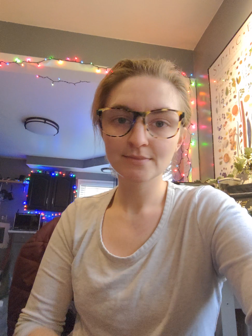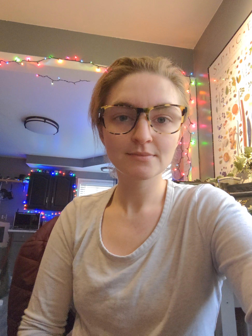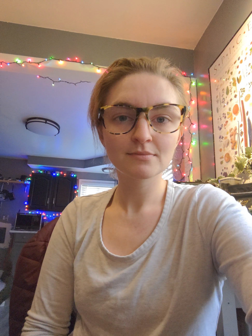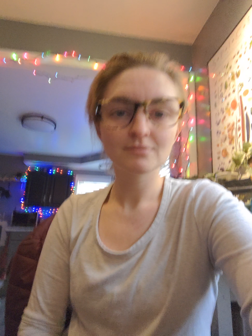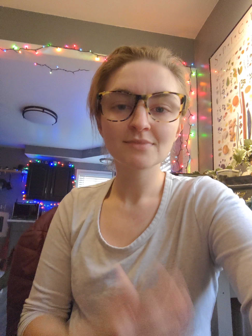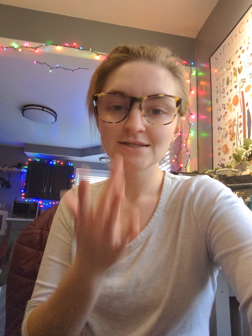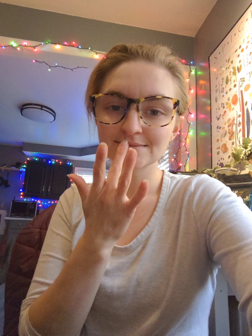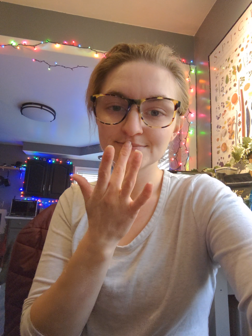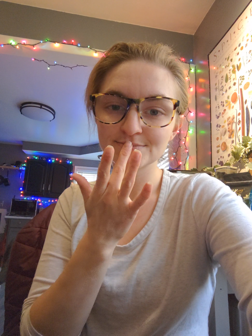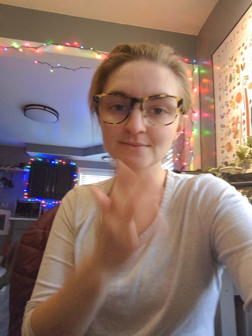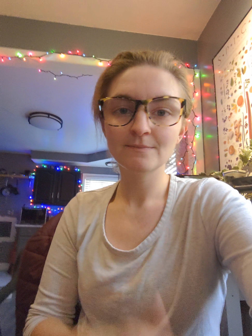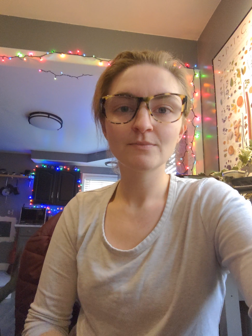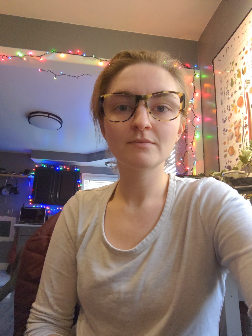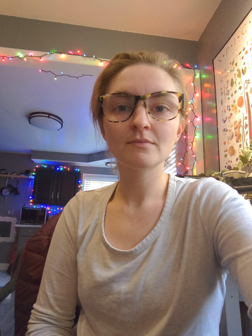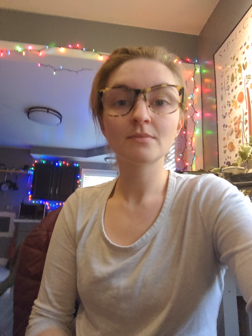taste